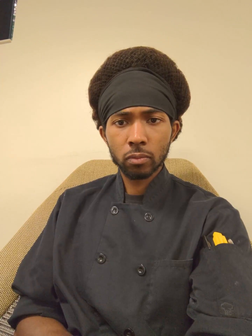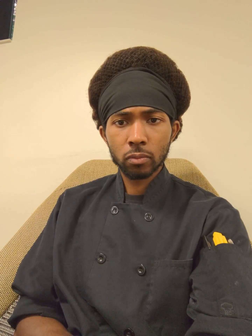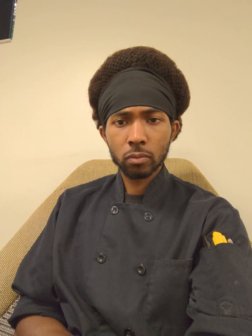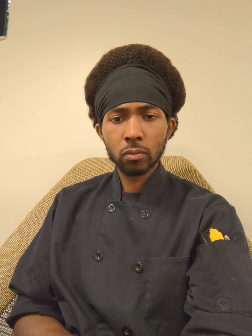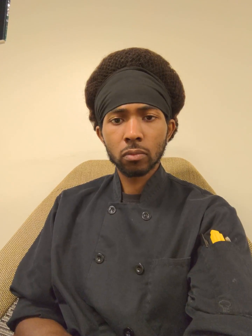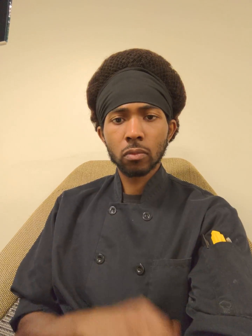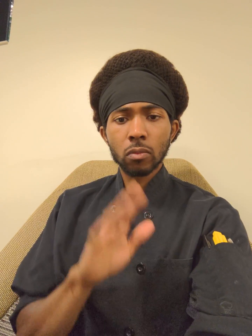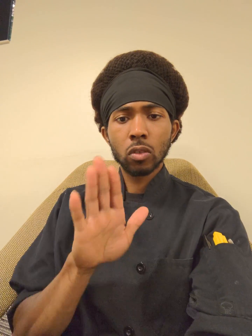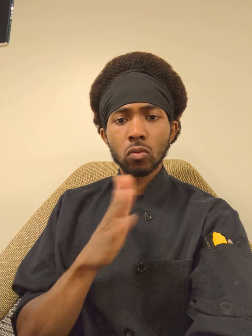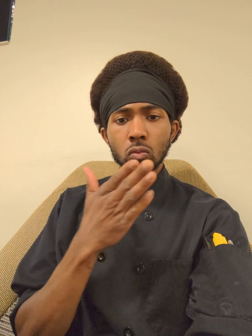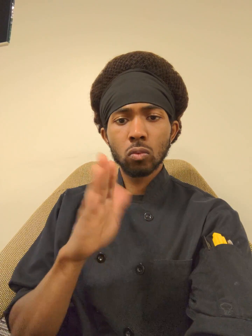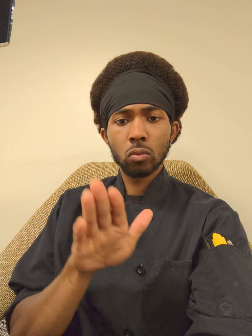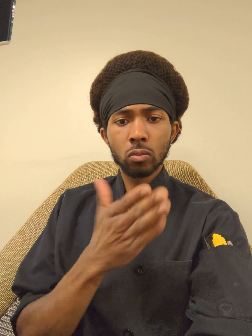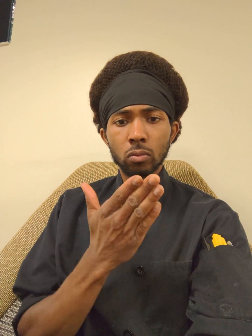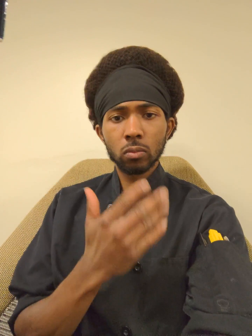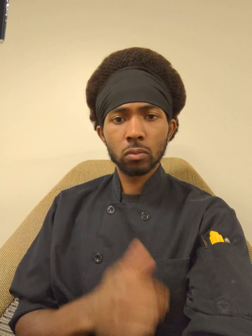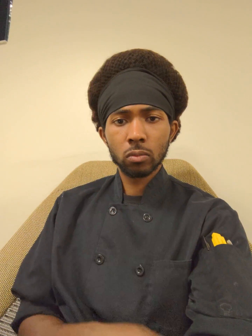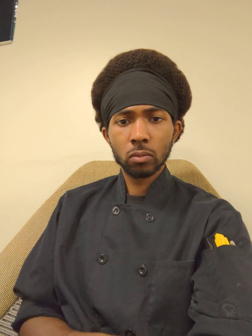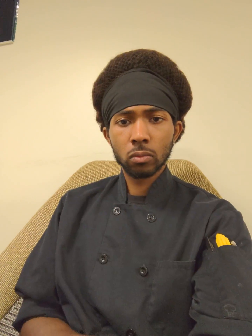share